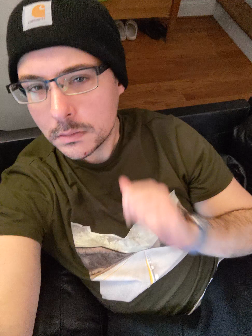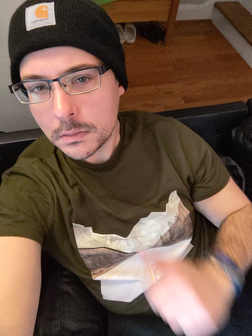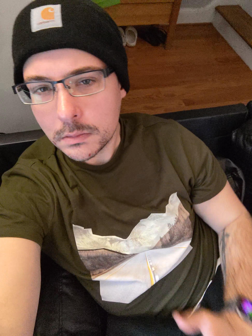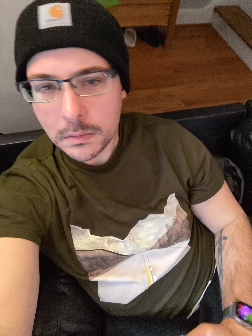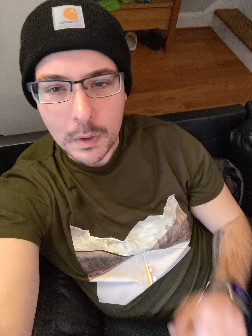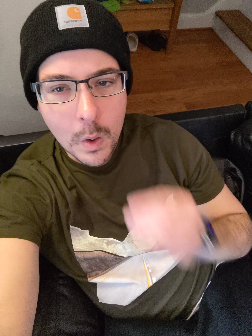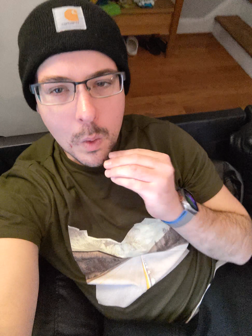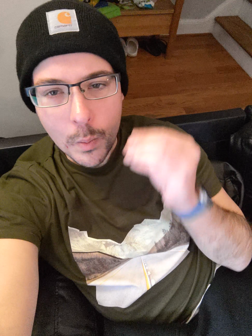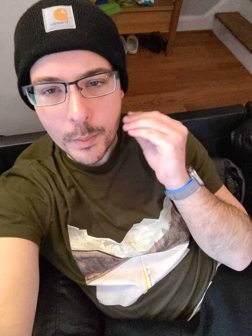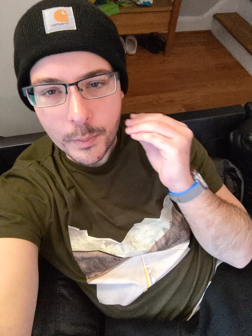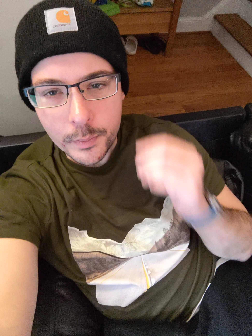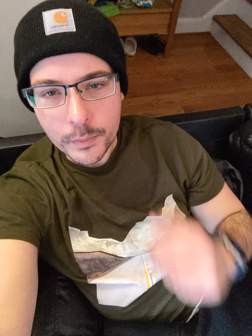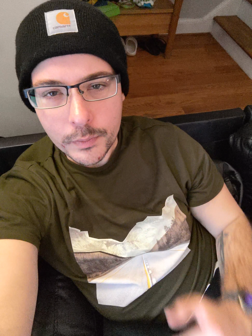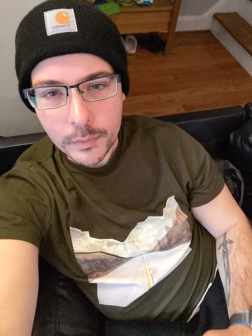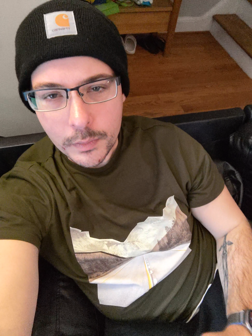home